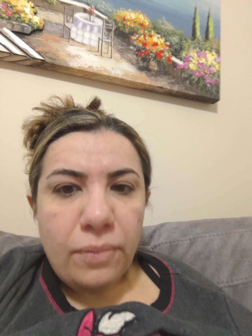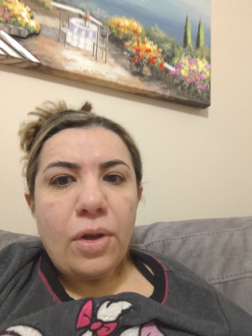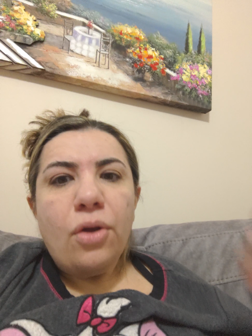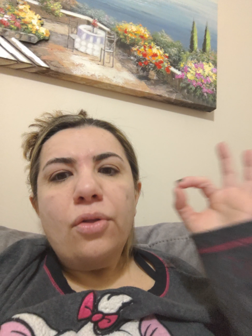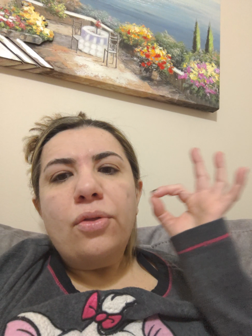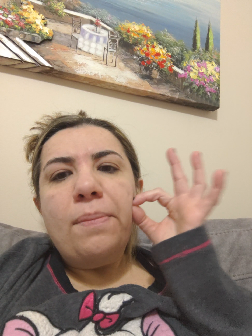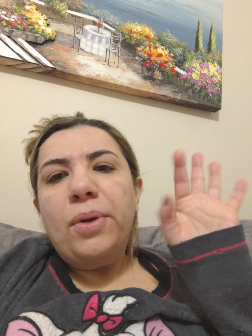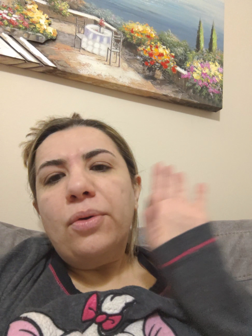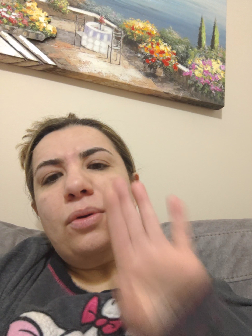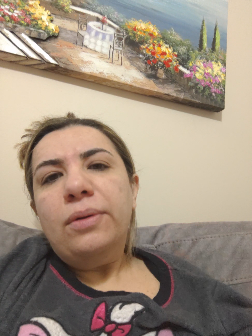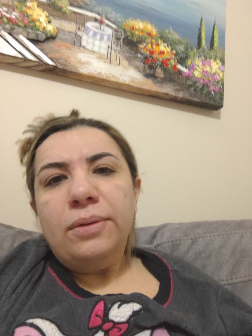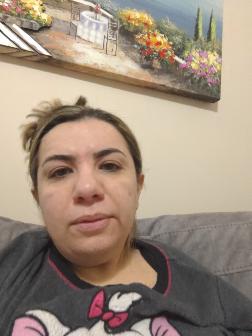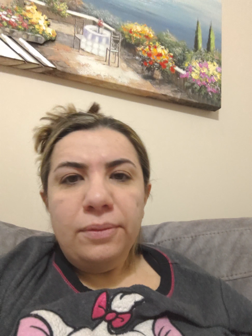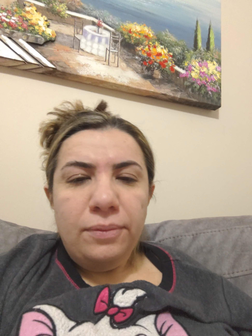bee